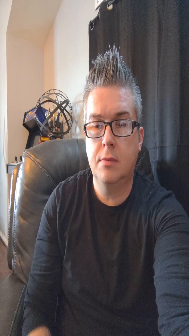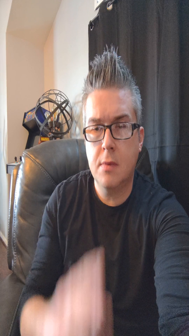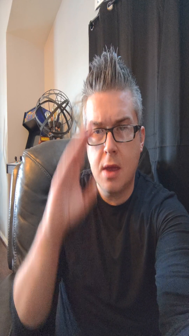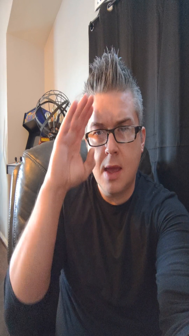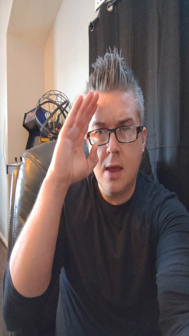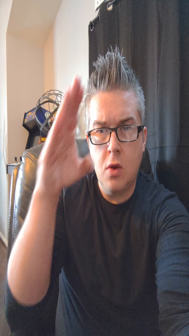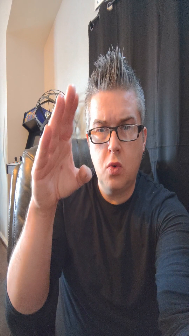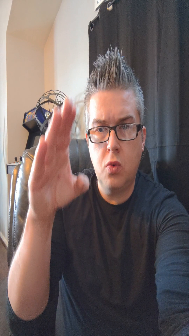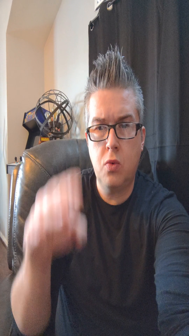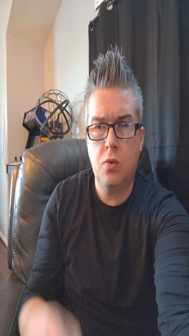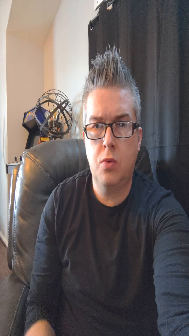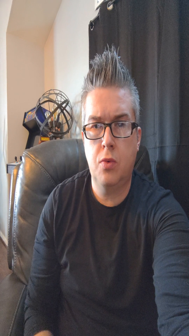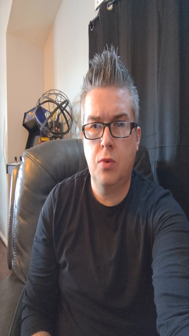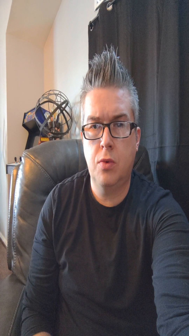hello